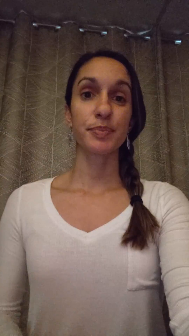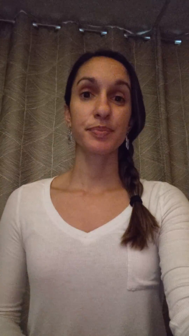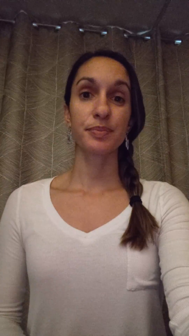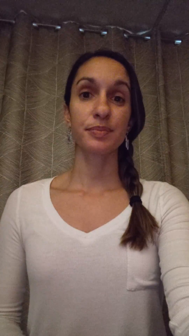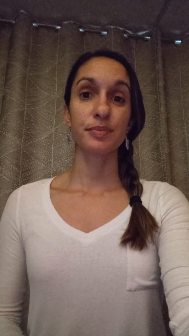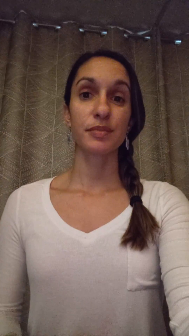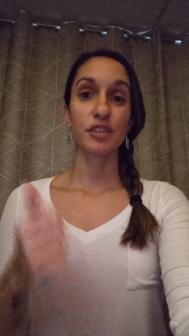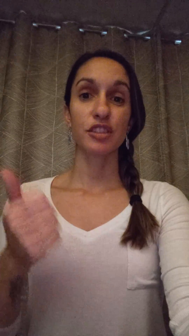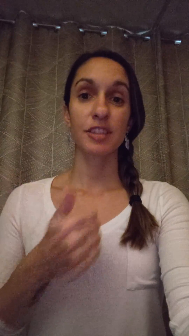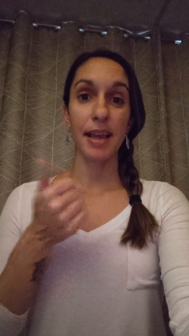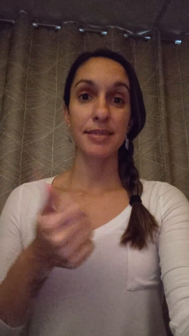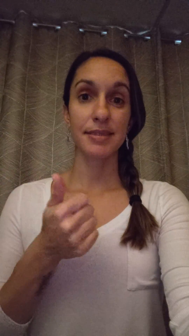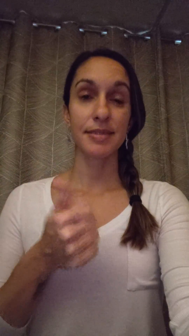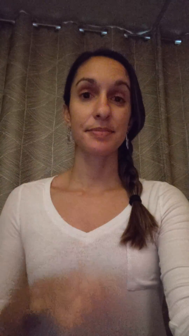chase